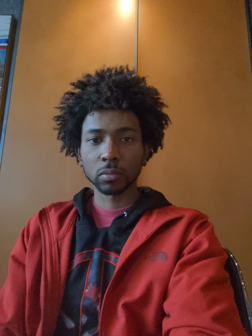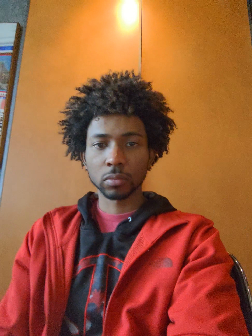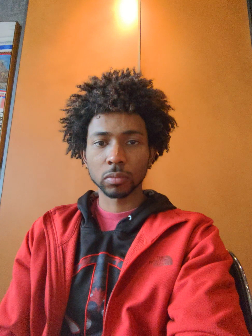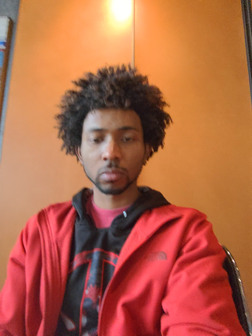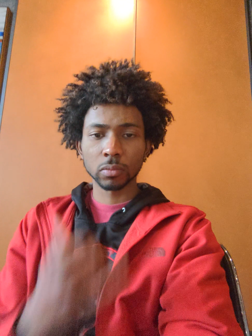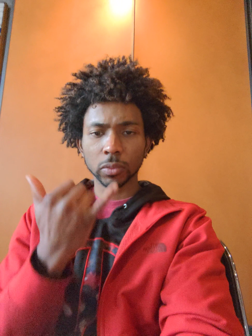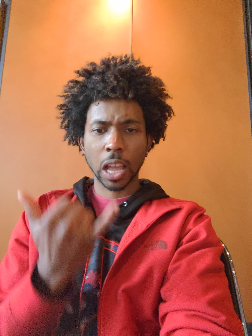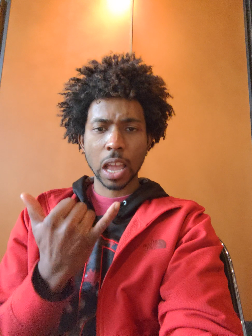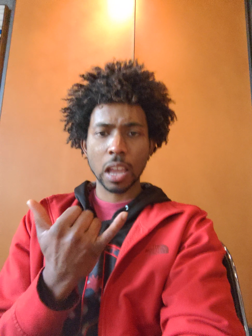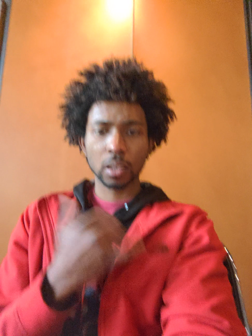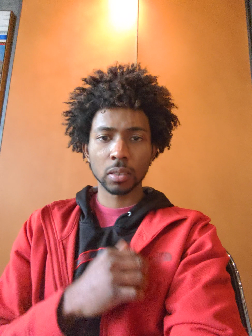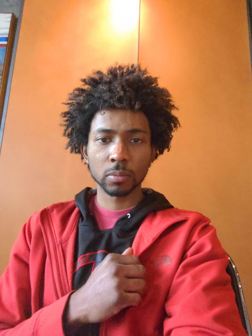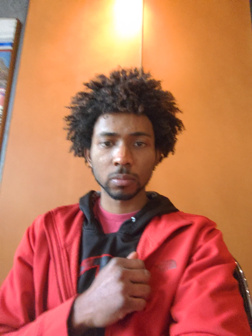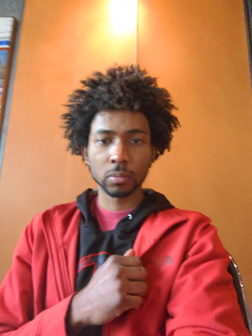now